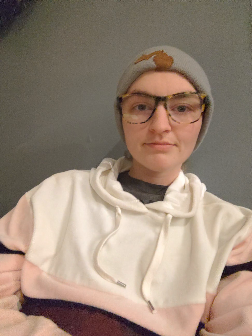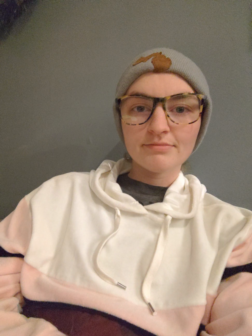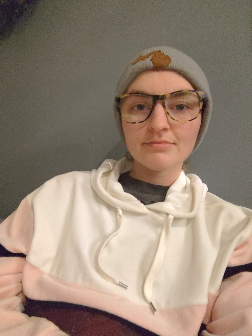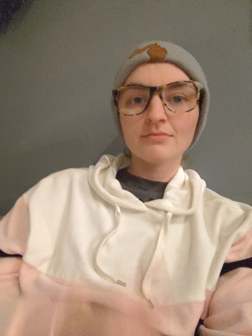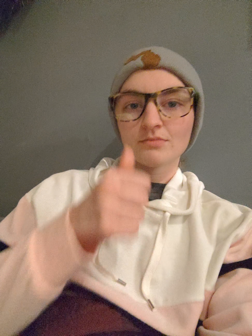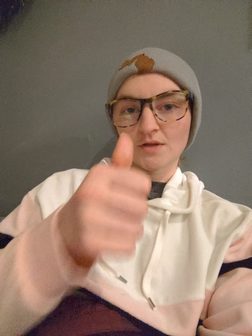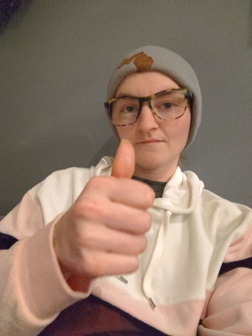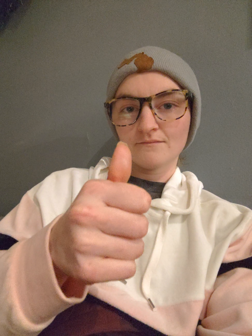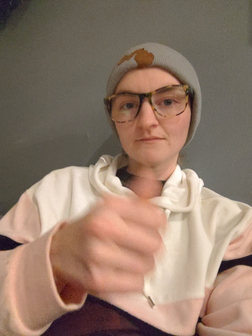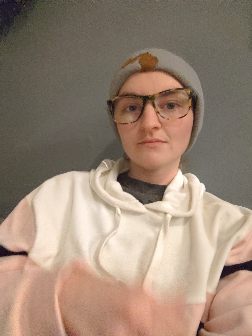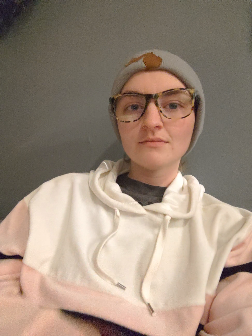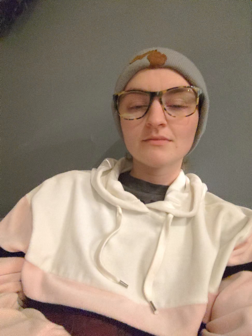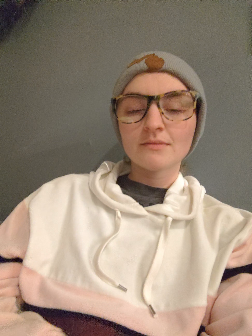yourself